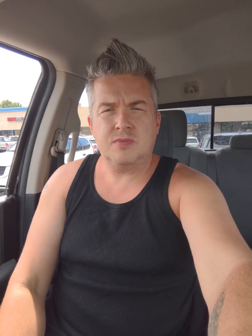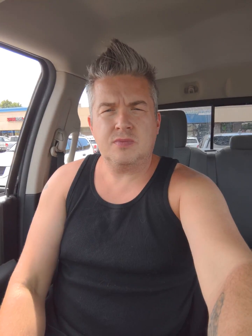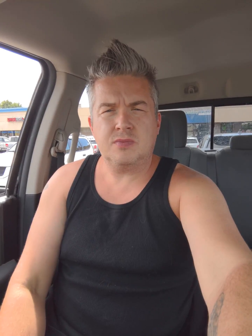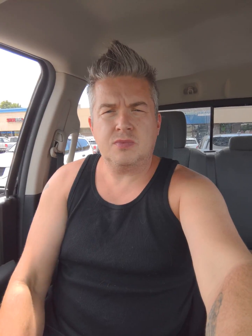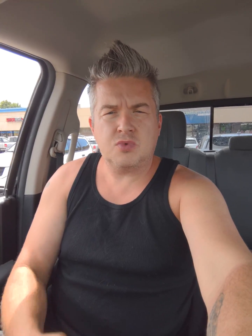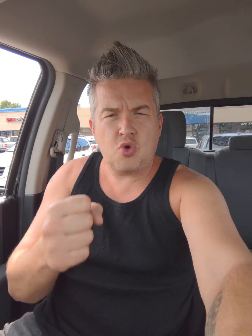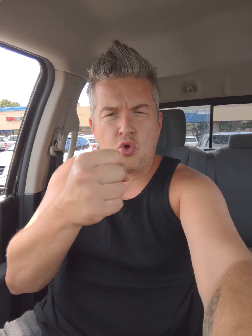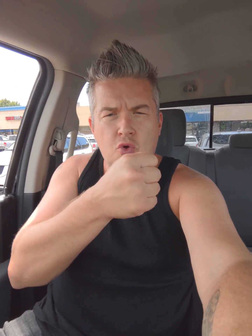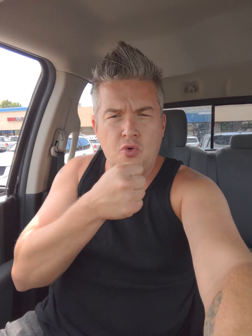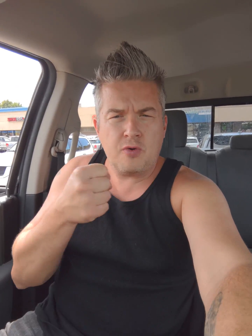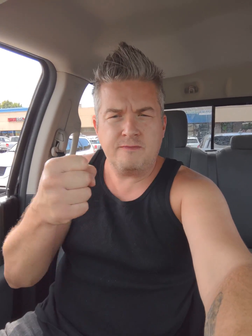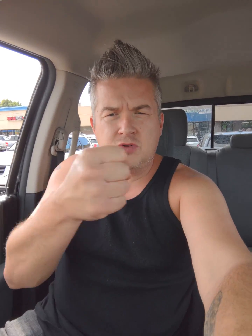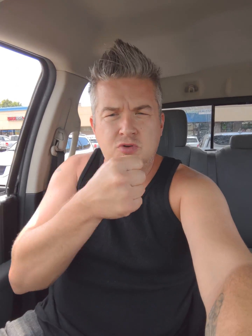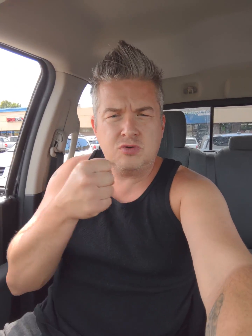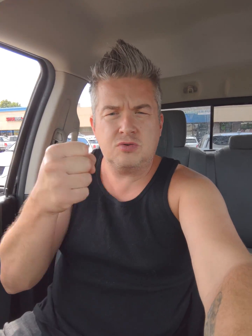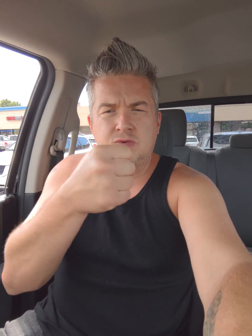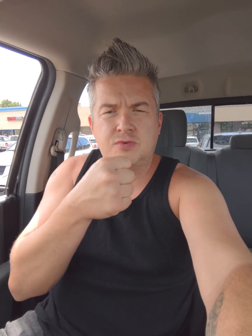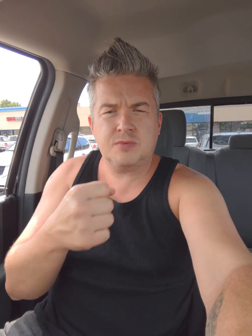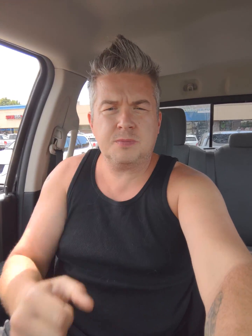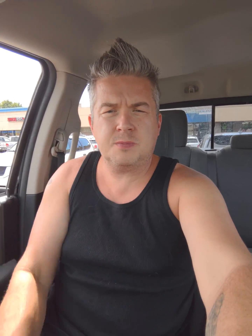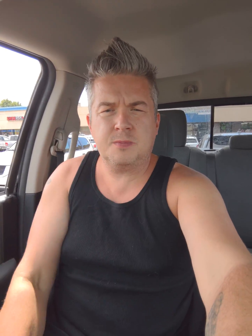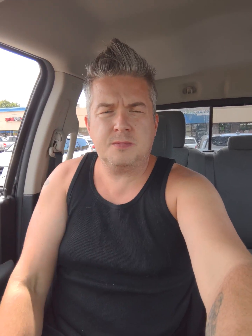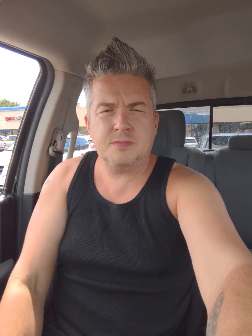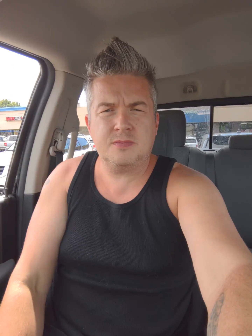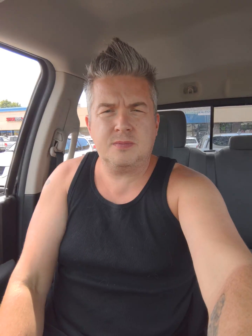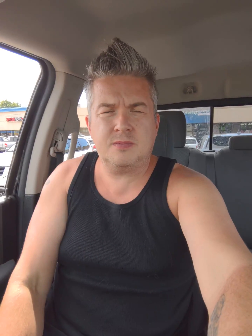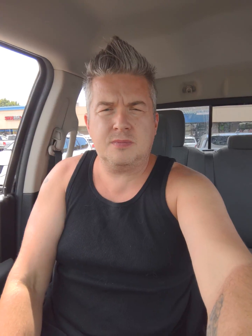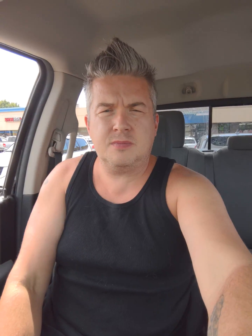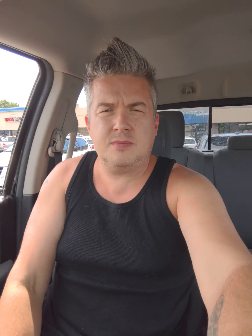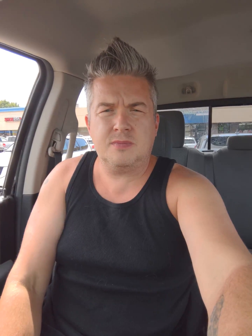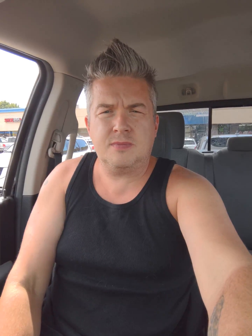coffee